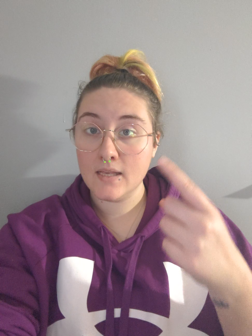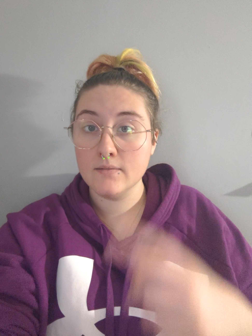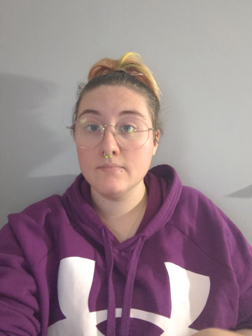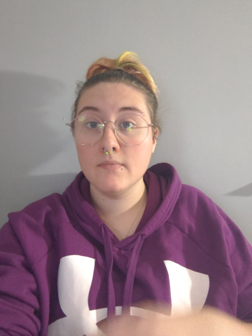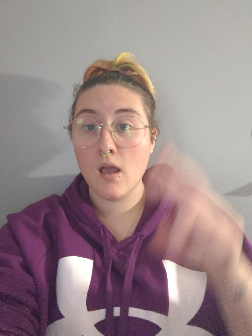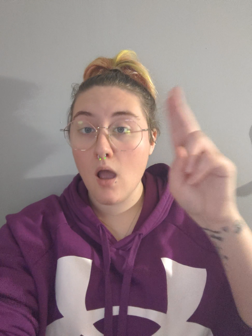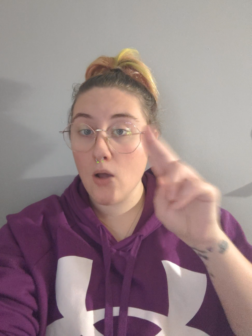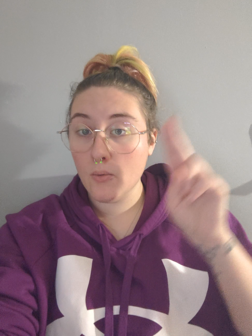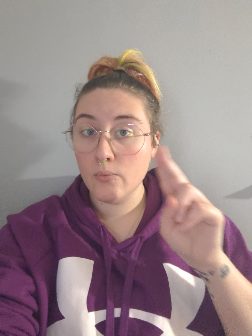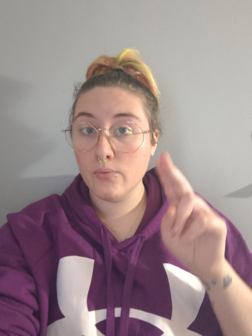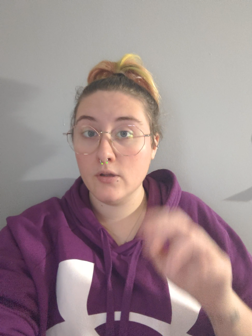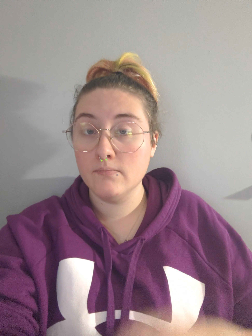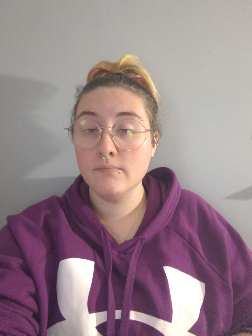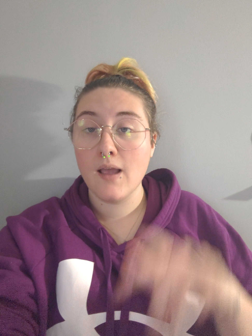uncle